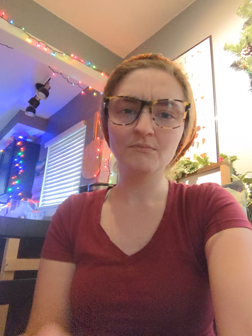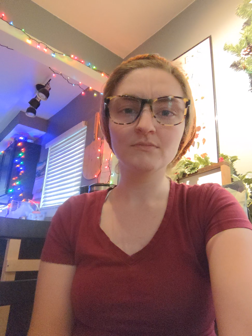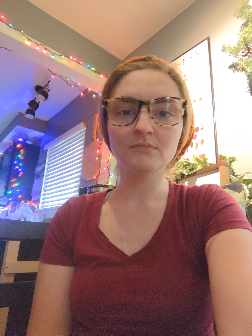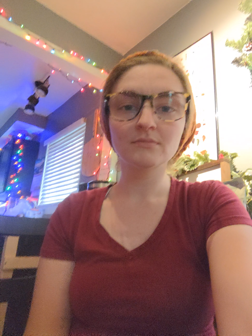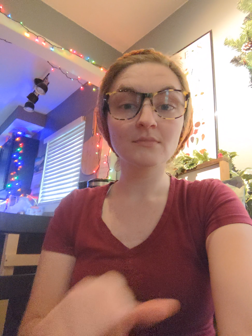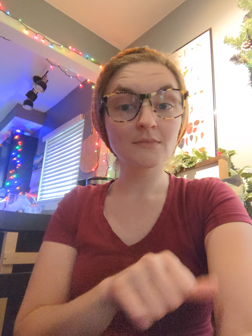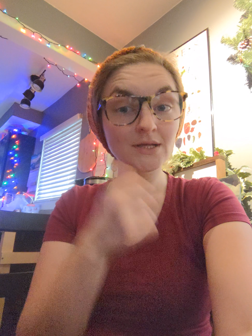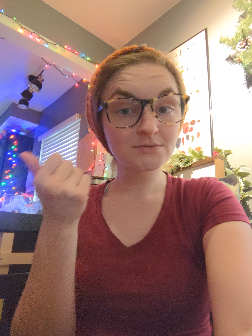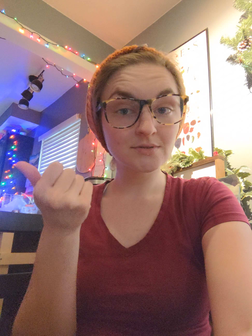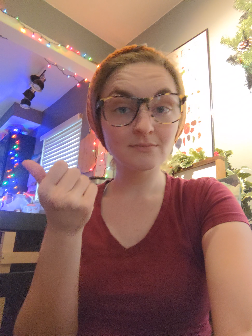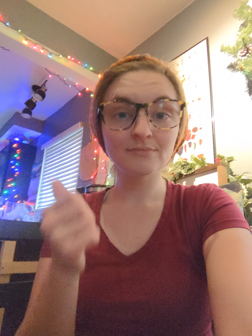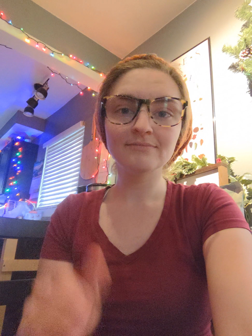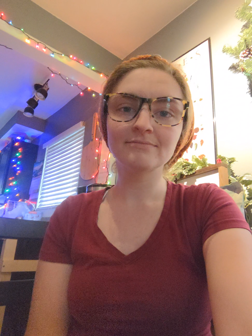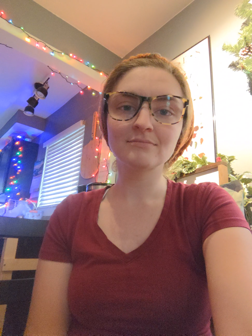another